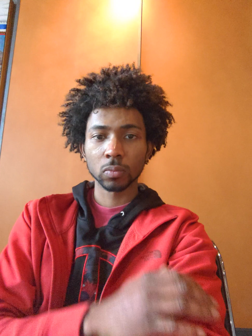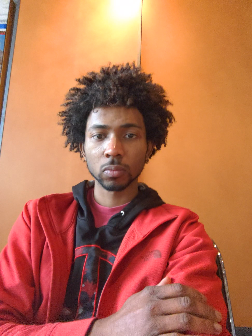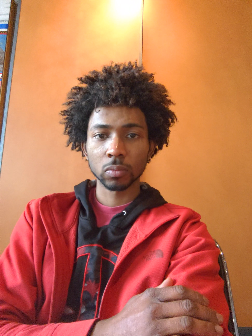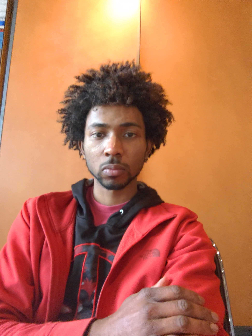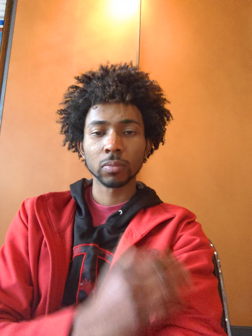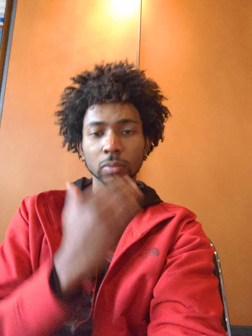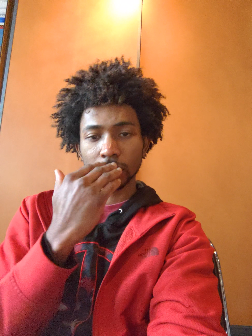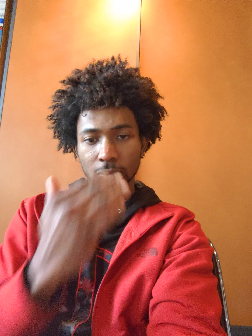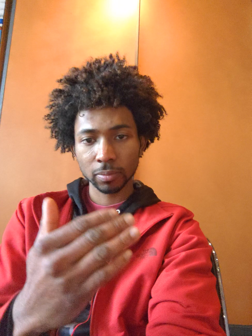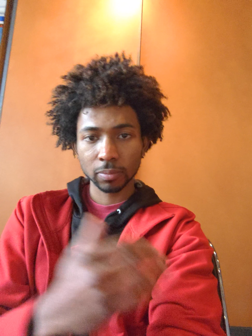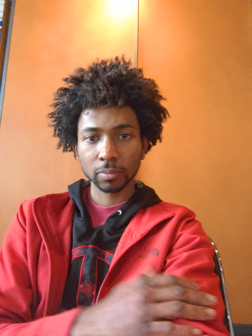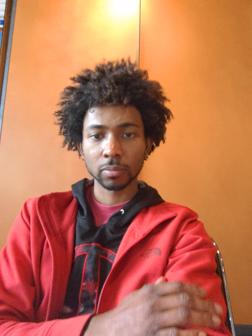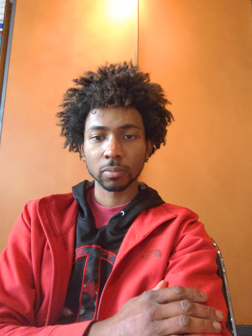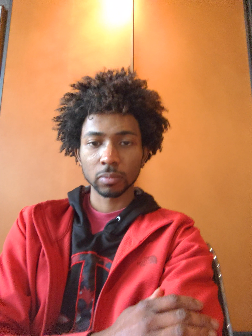thank you